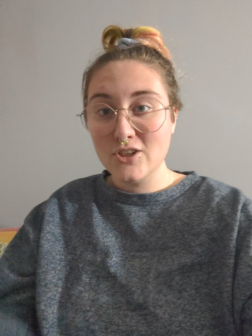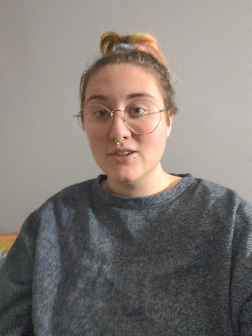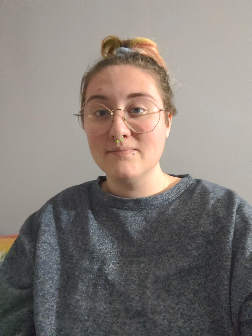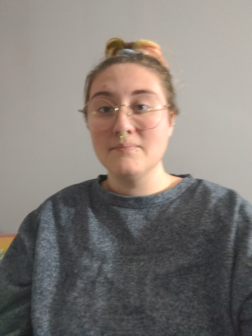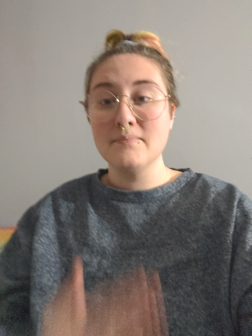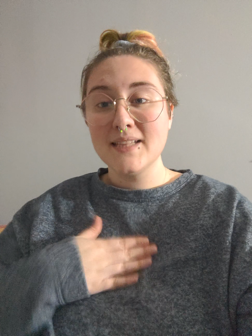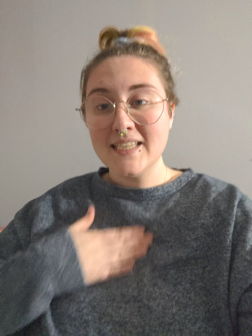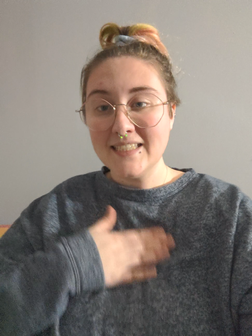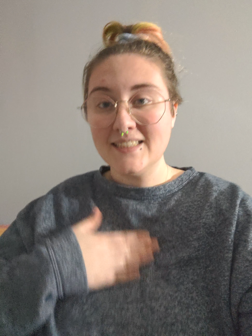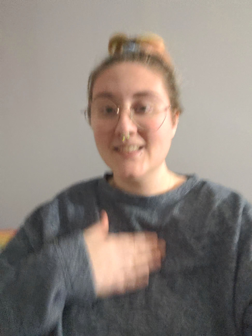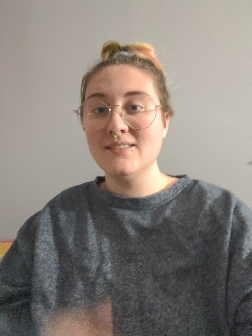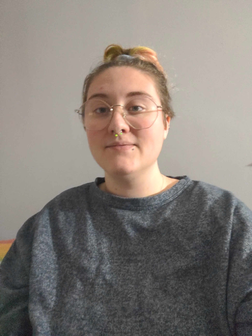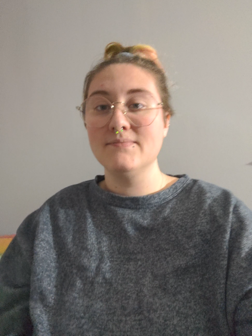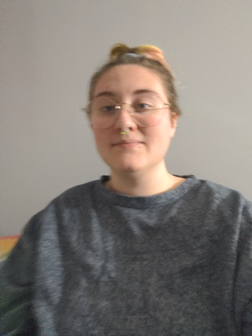please